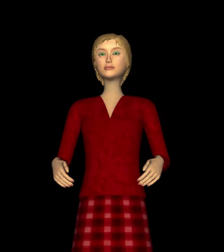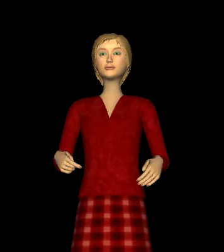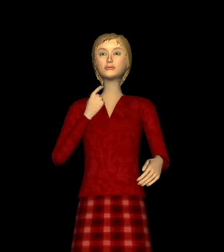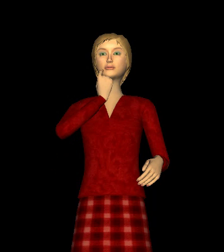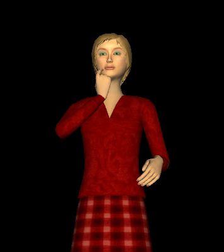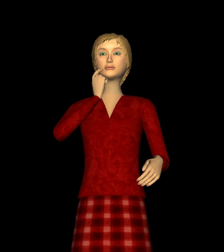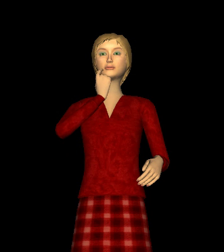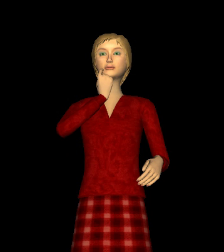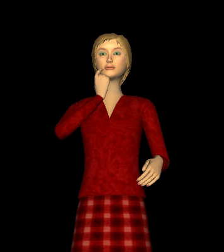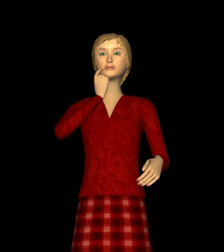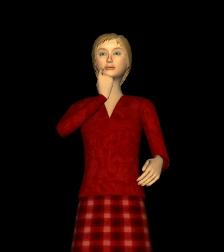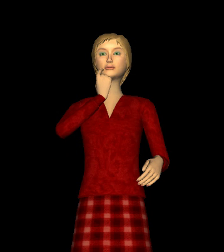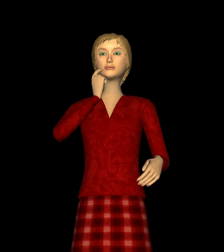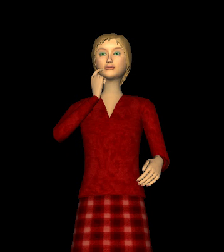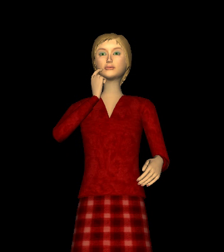سكر